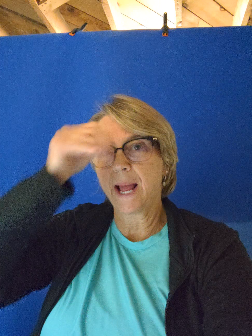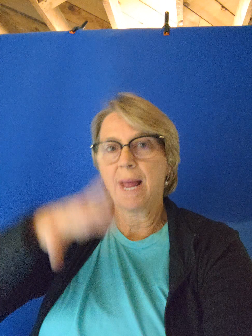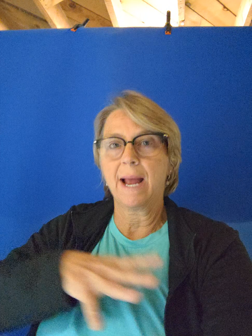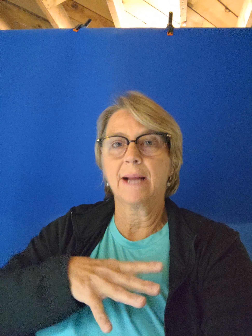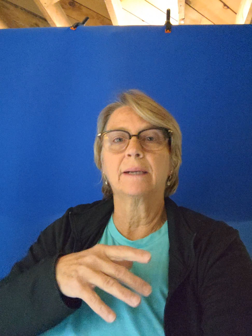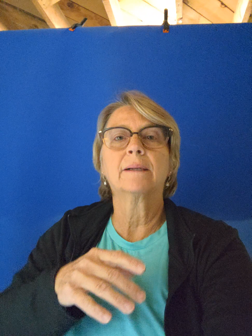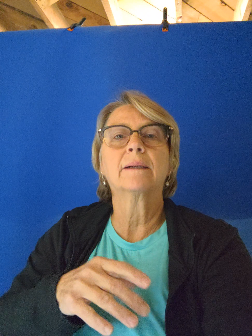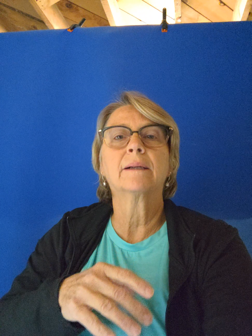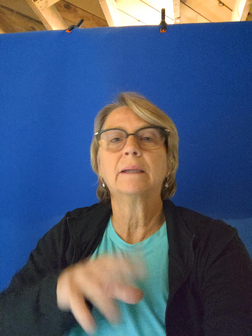man